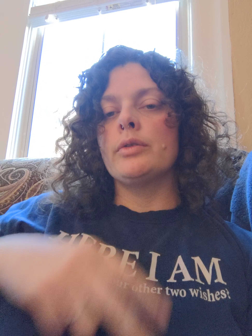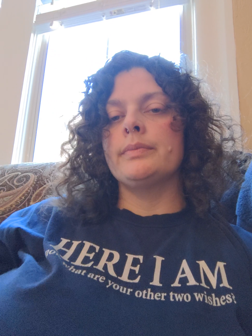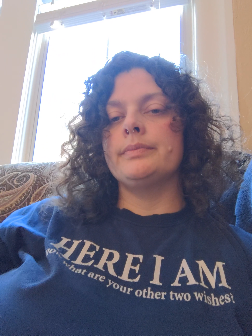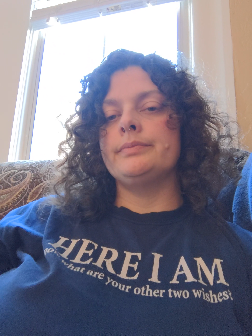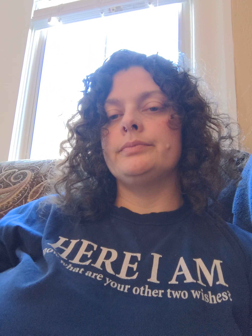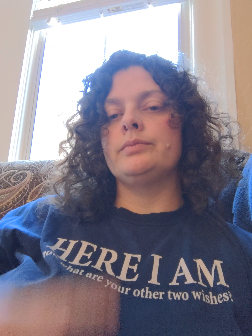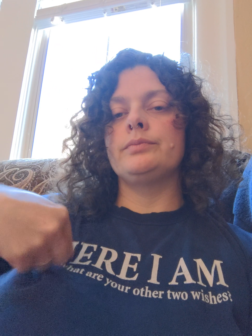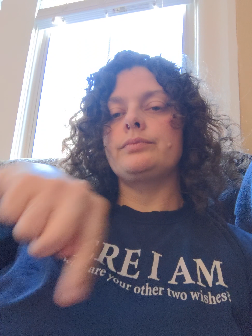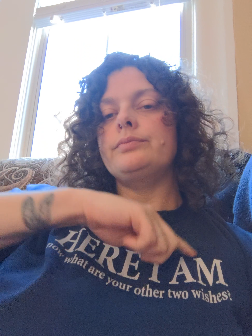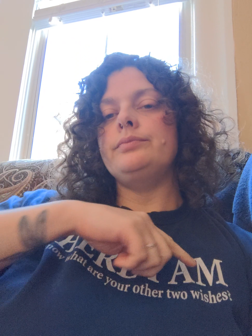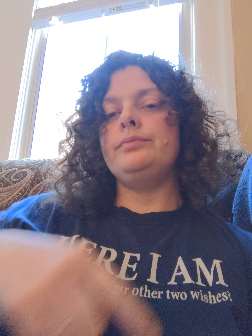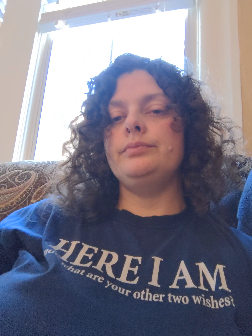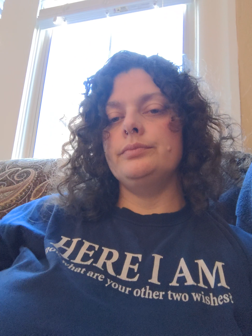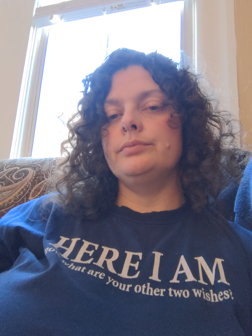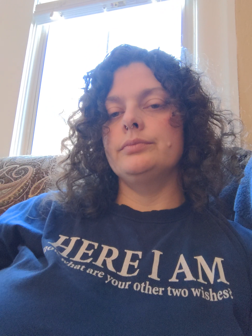we